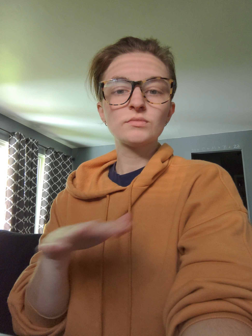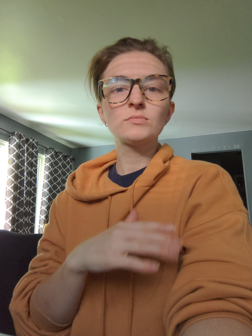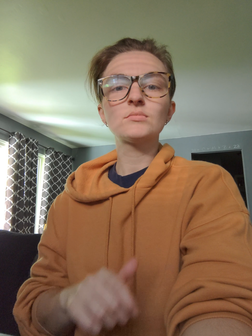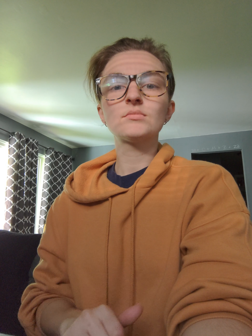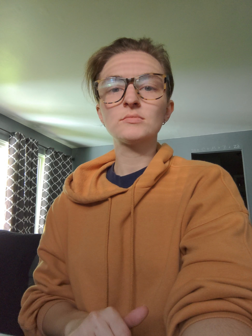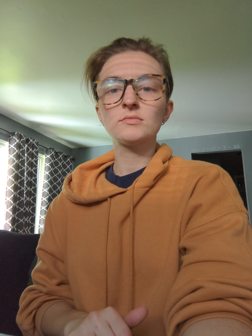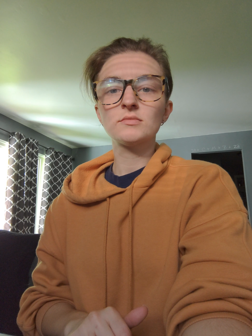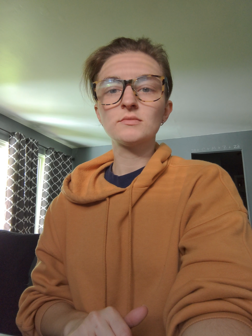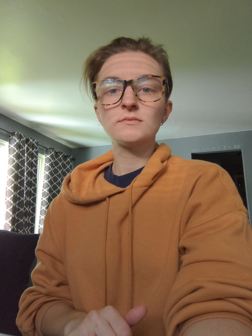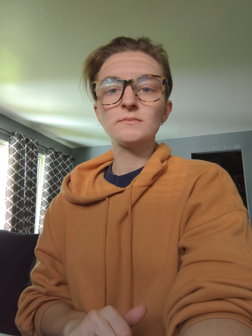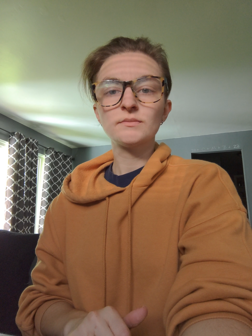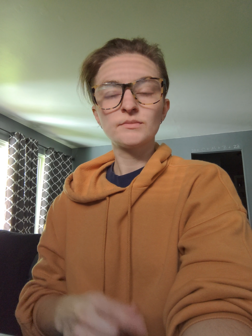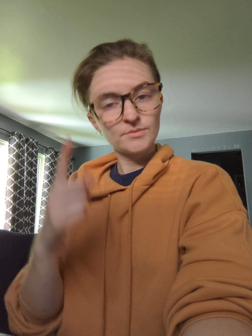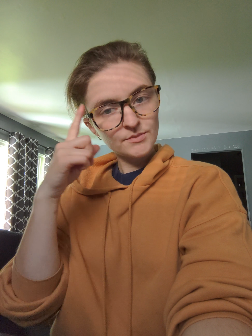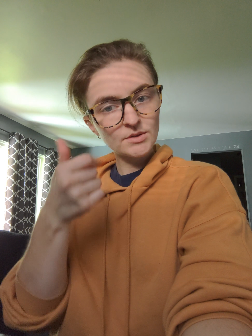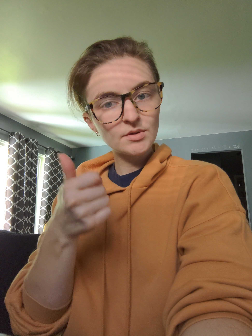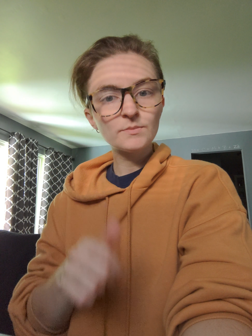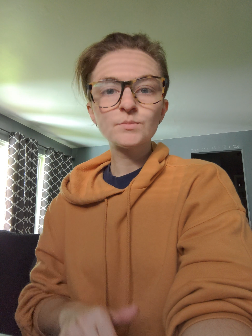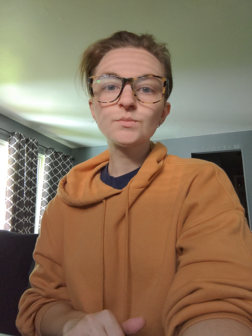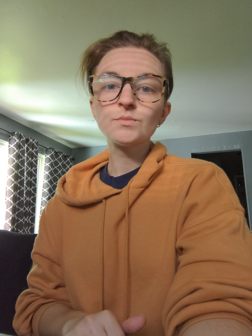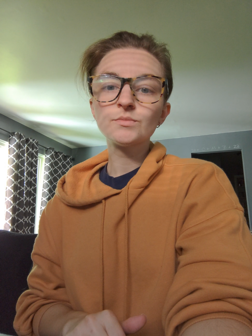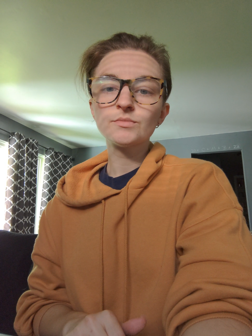dime